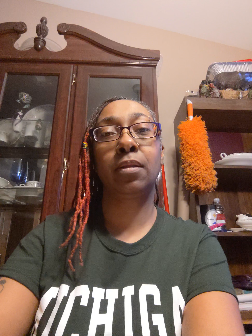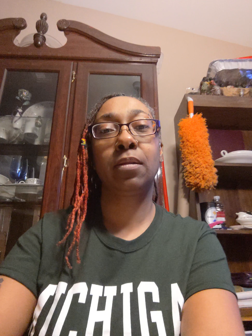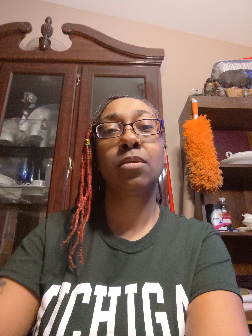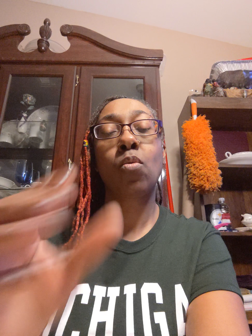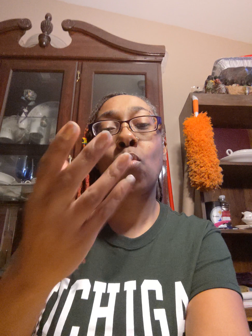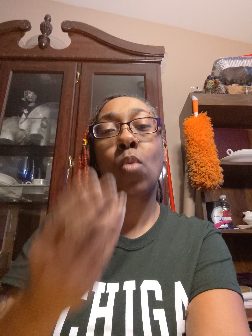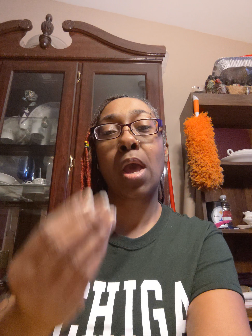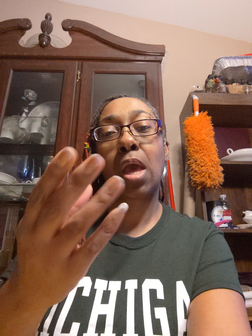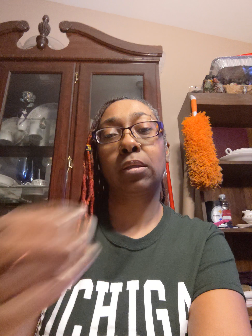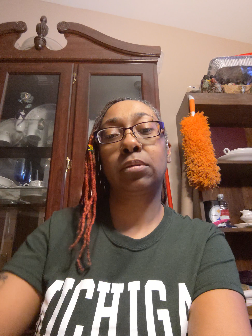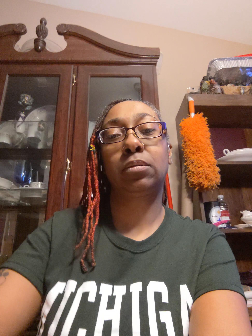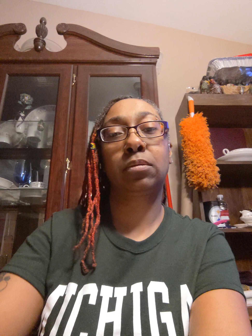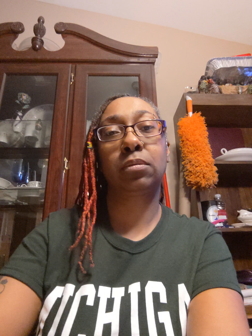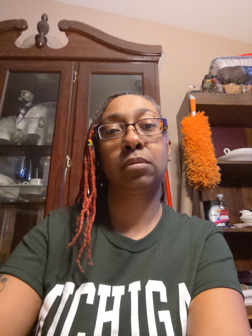wet